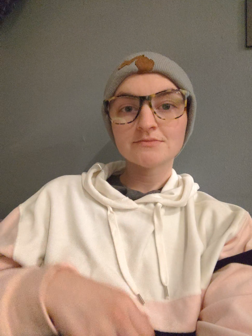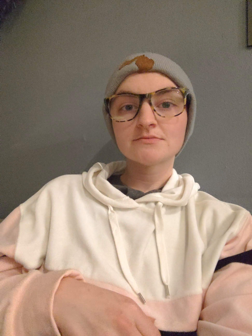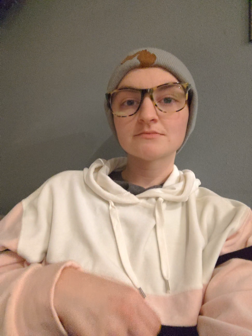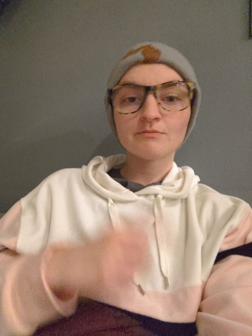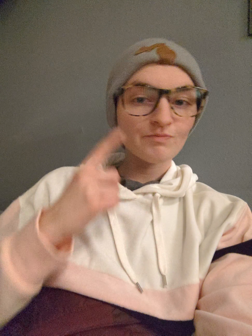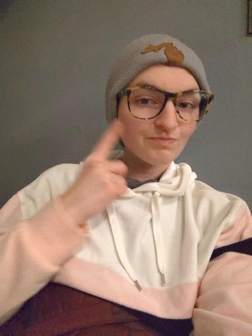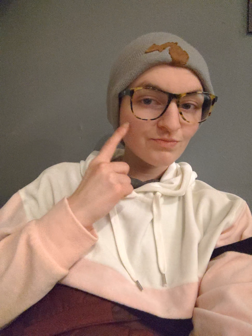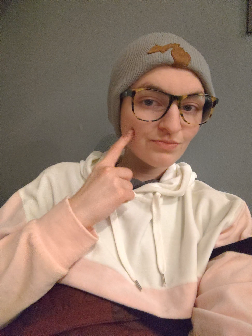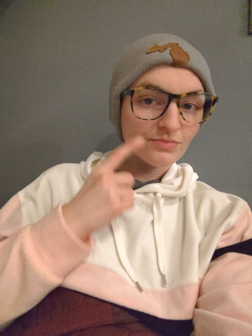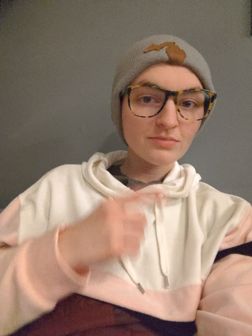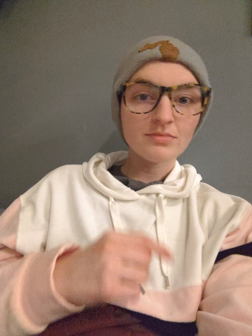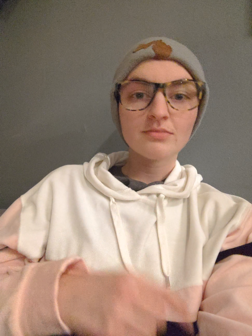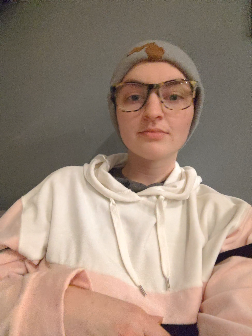cheek